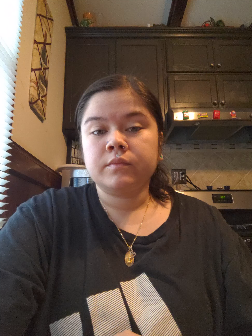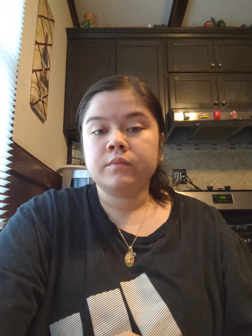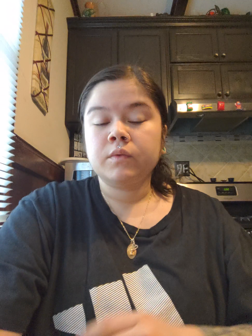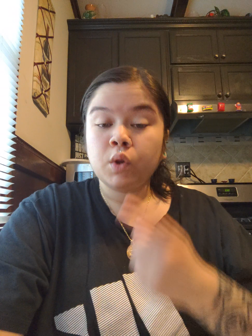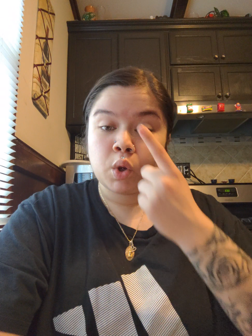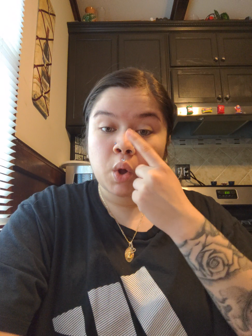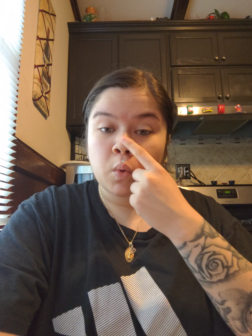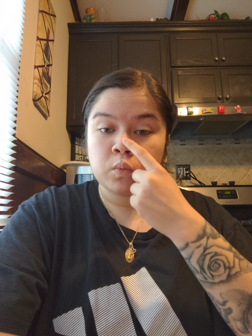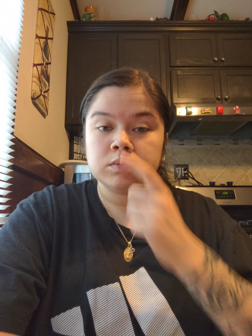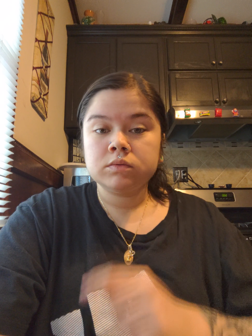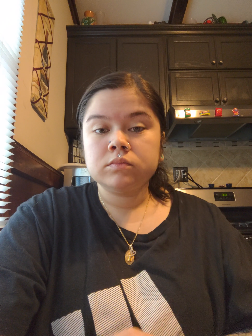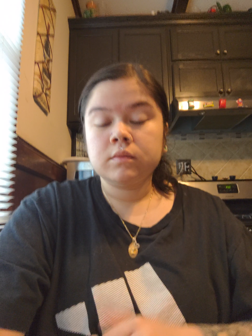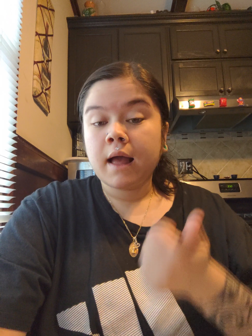nose